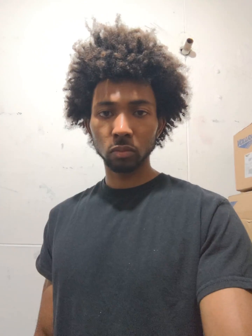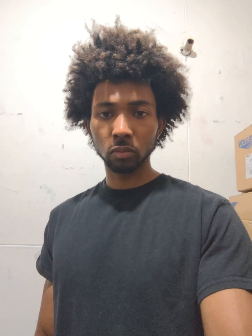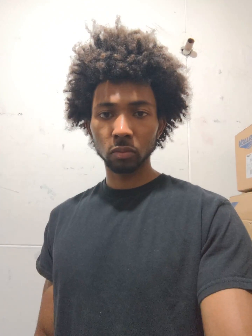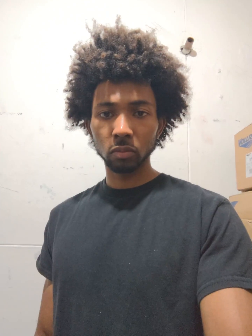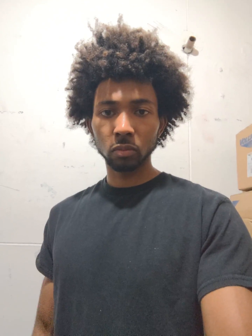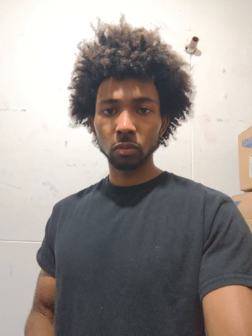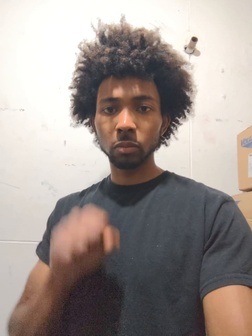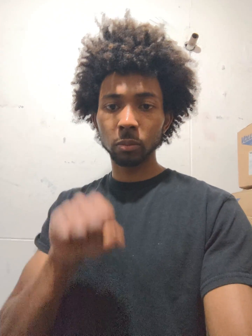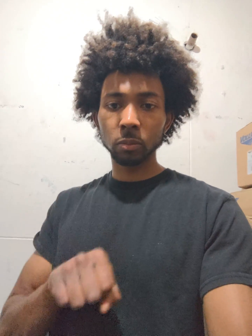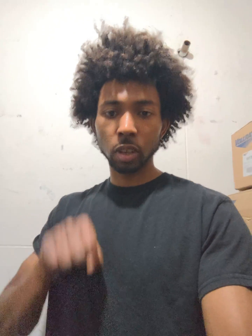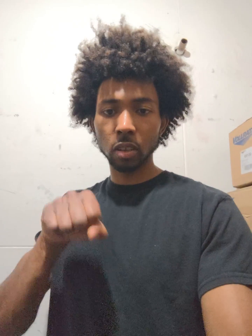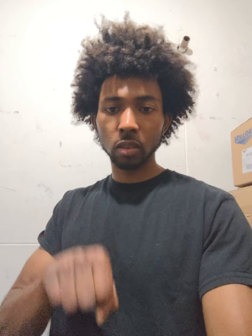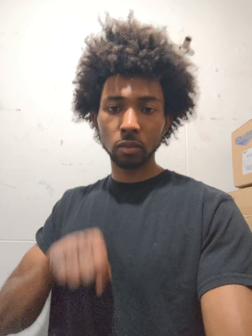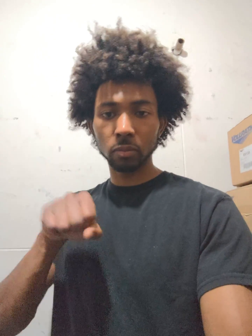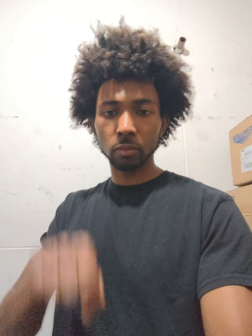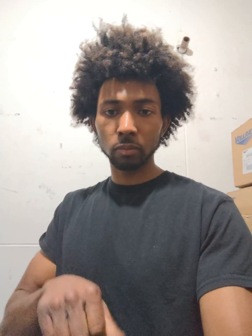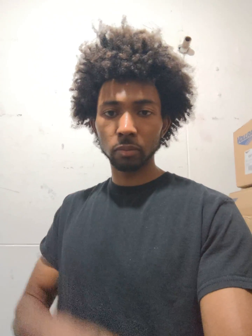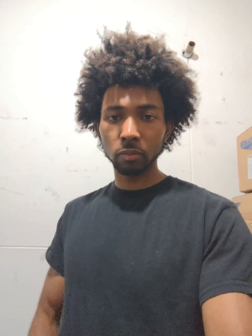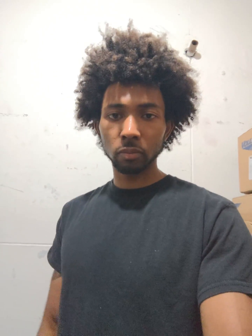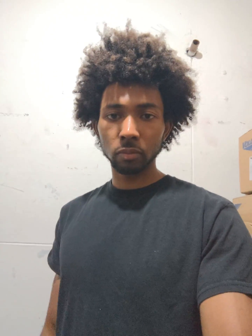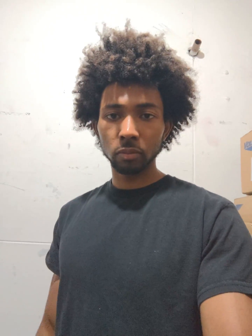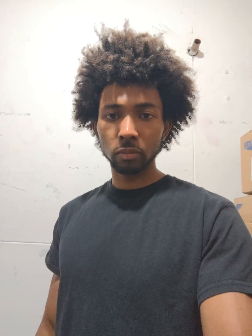bicycle